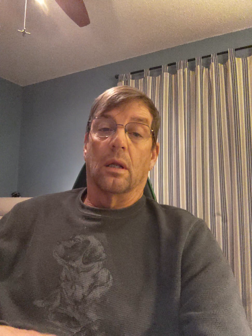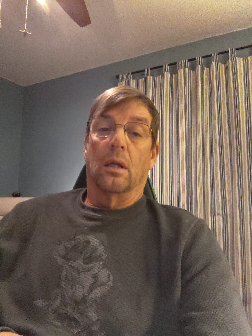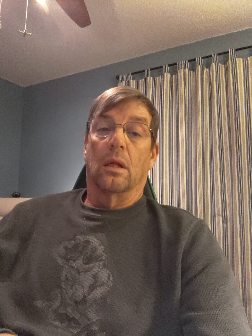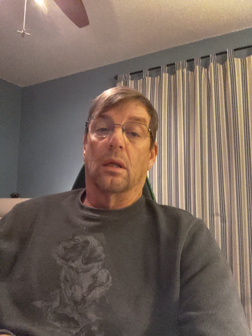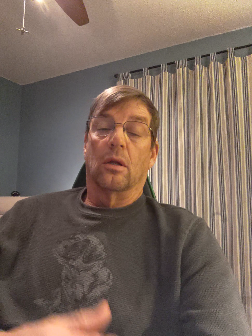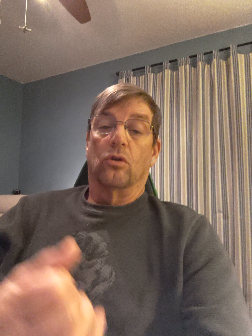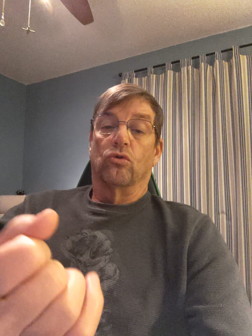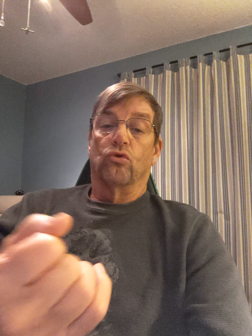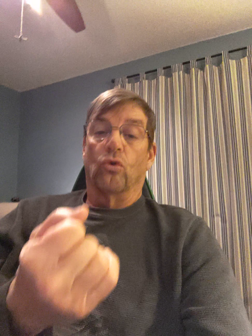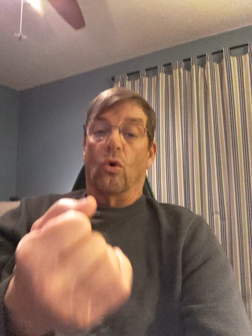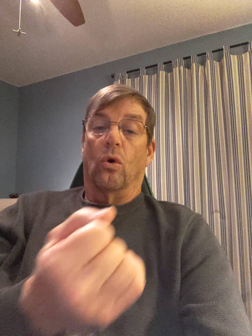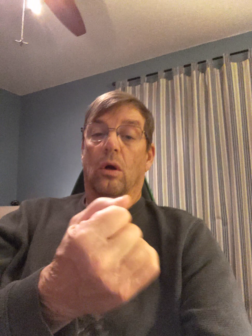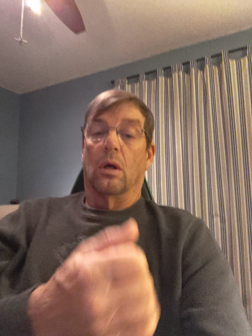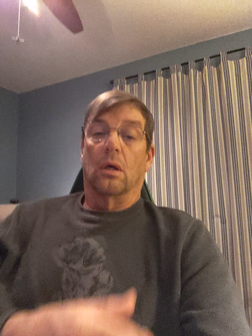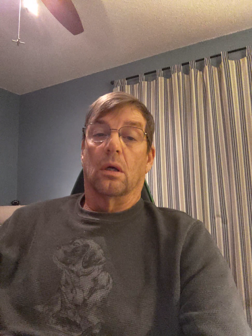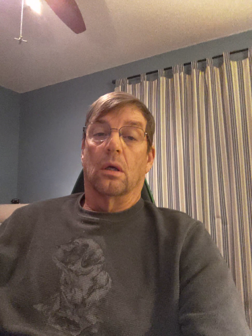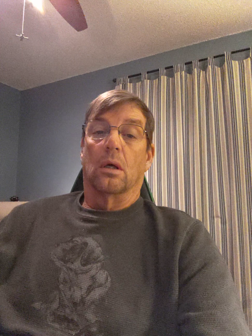drawer